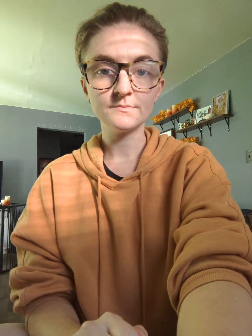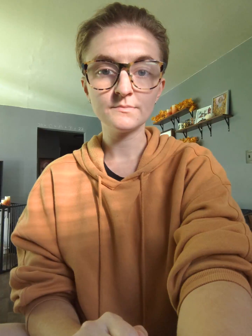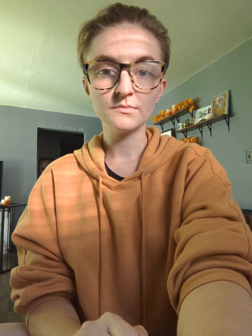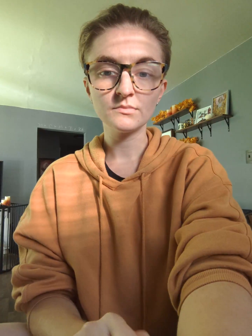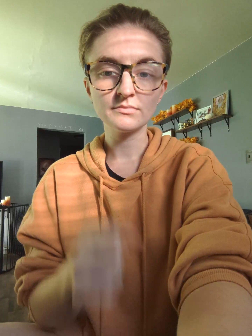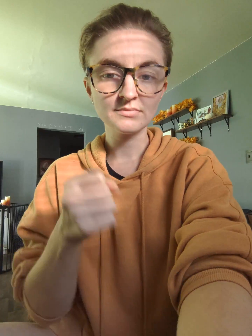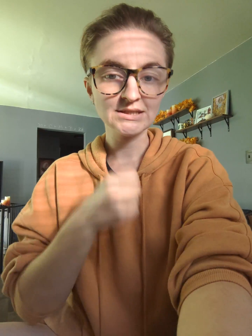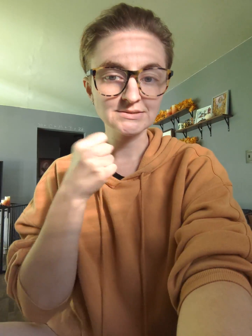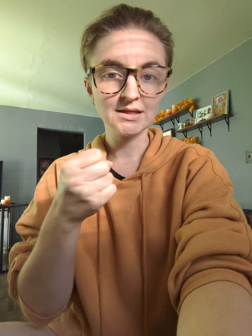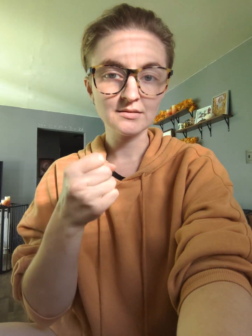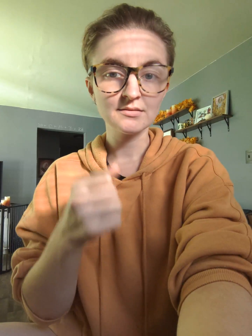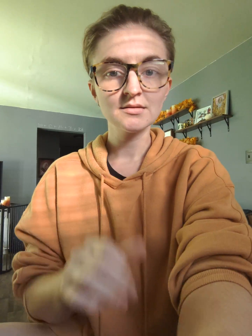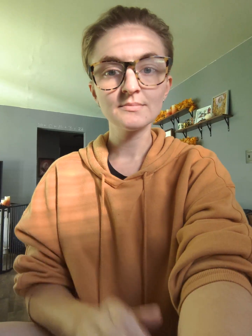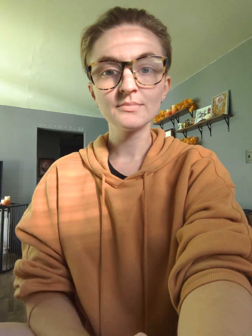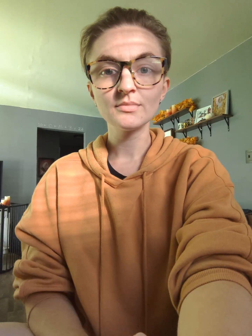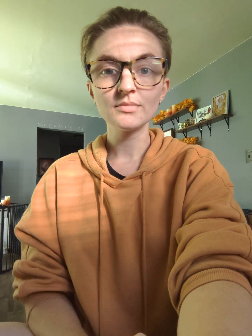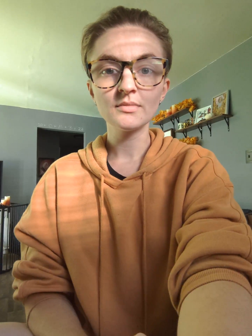hit